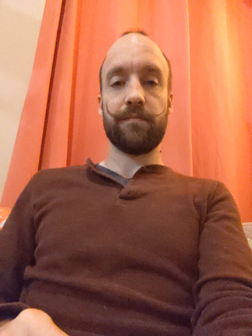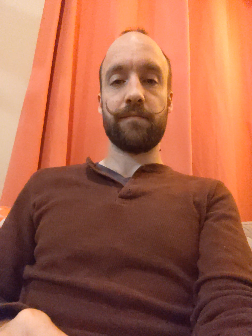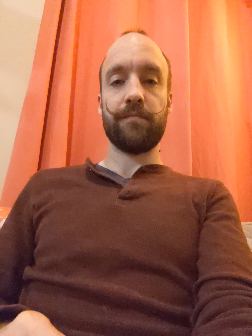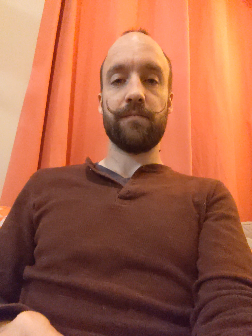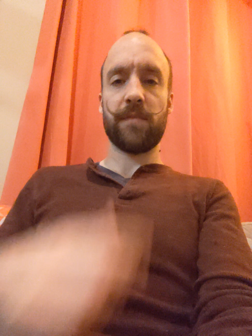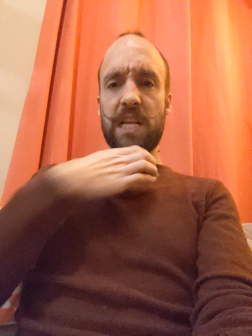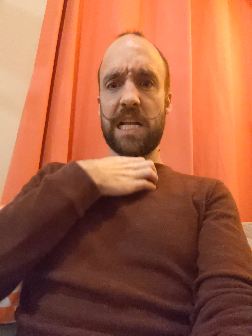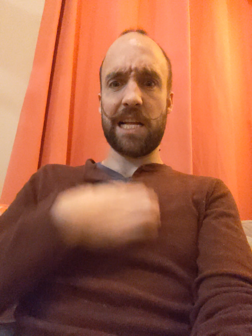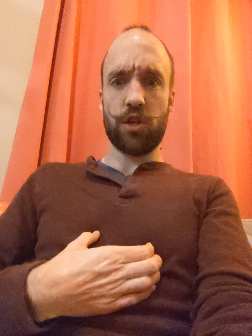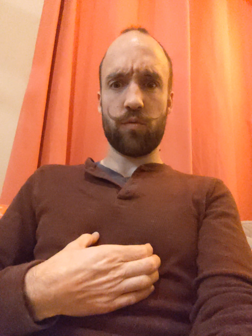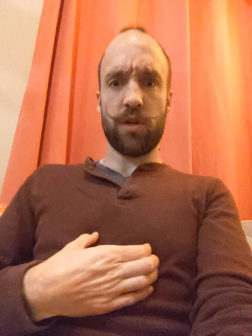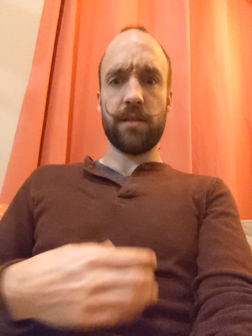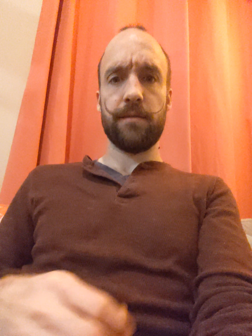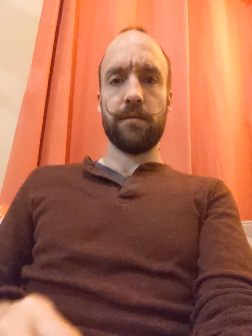hungry